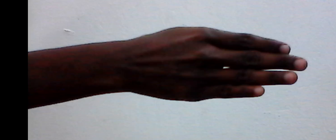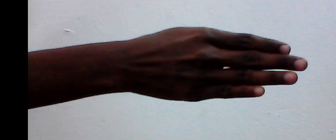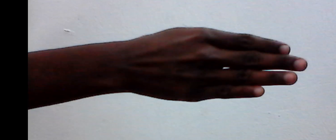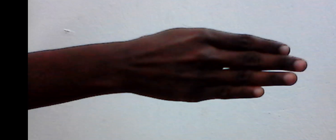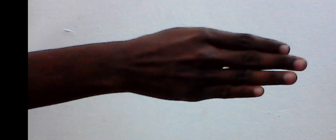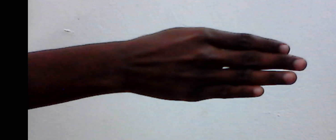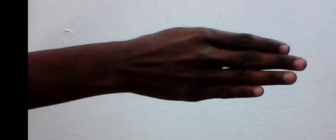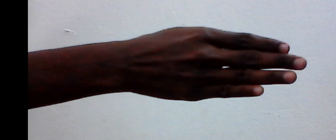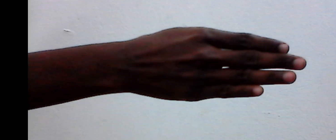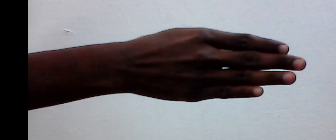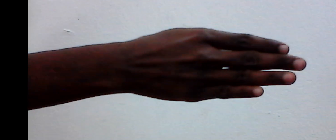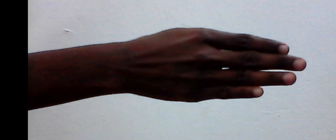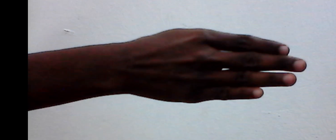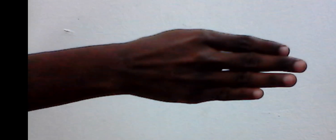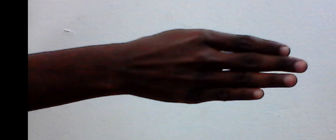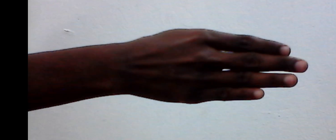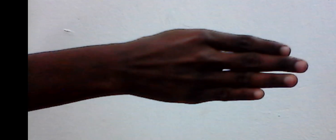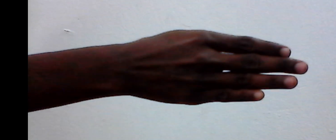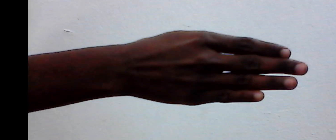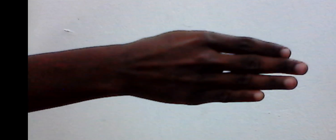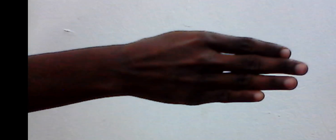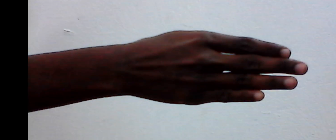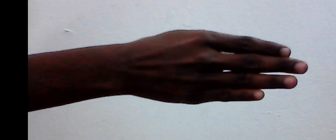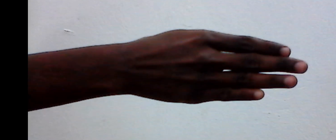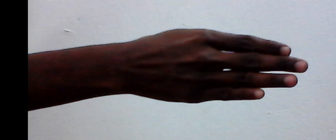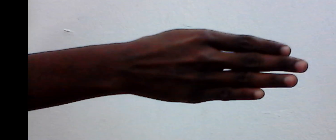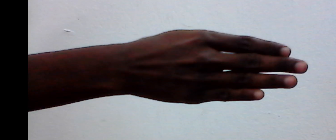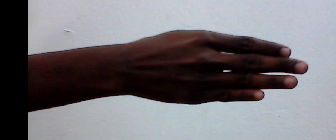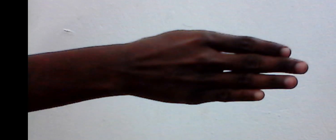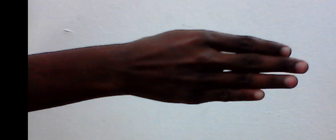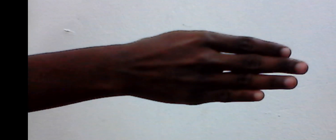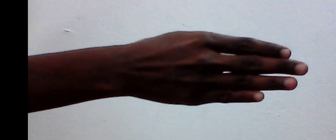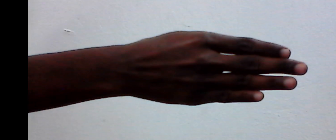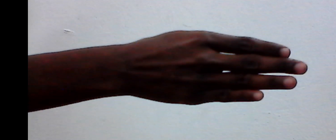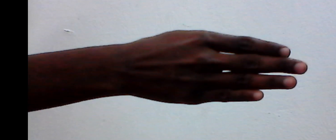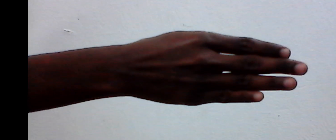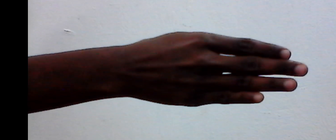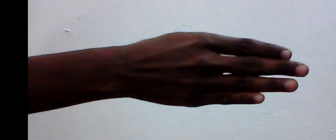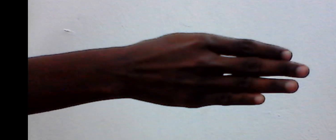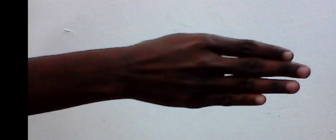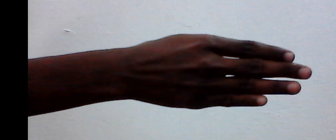അ